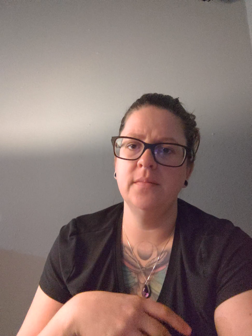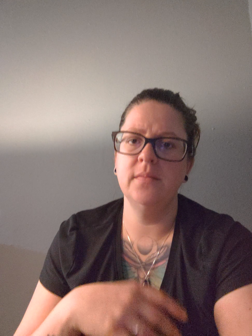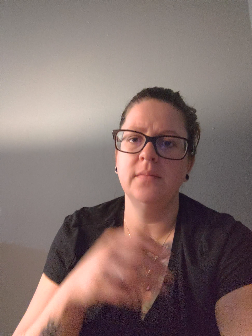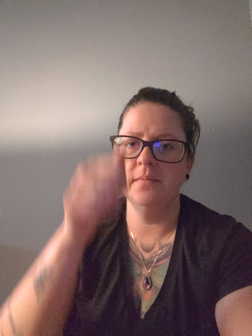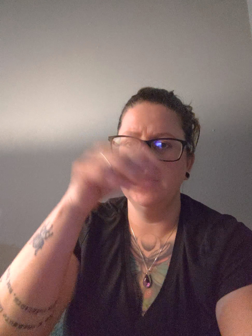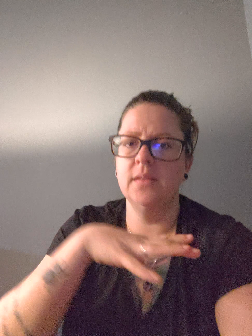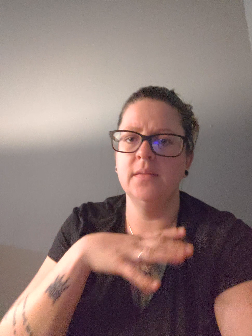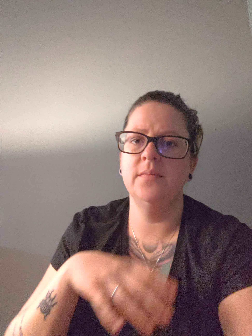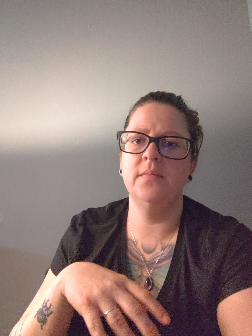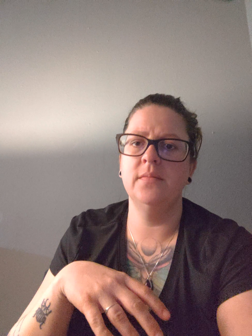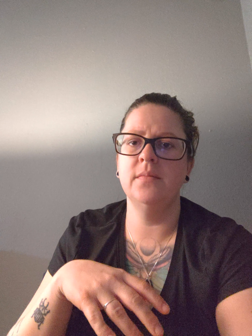man